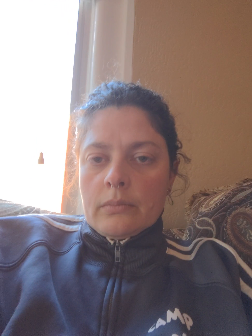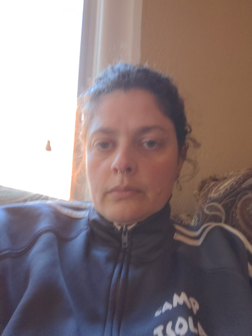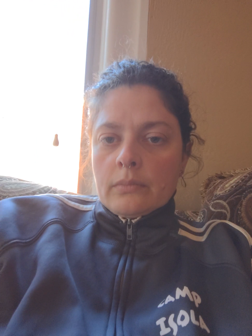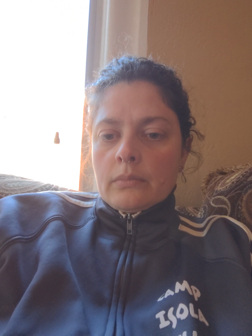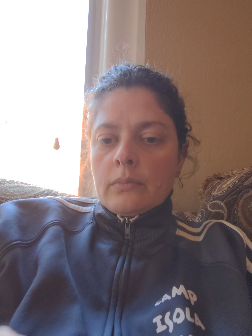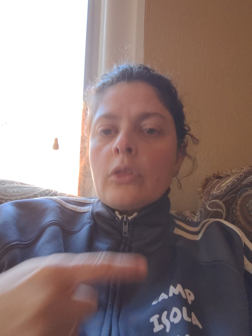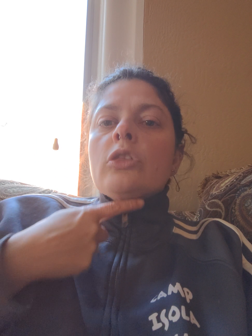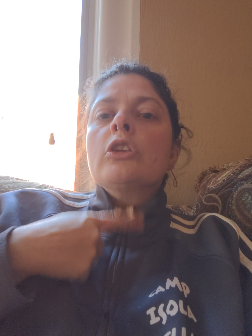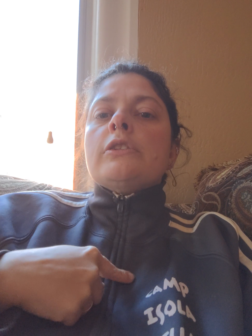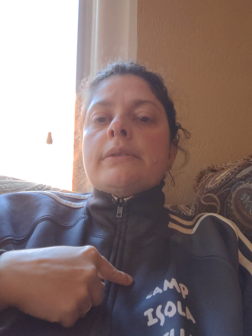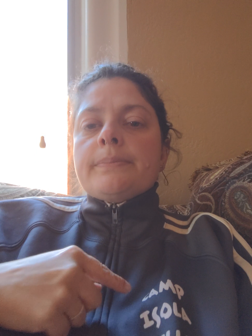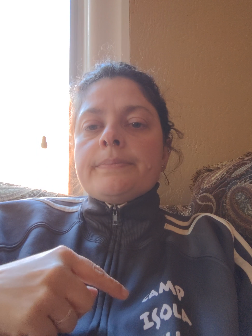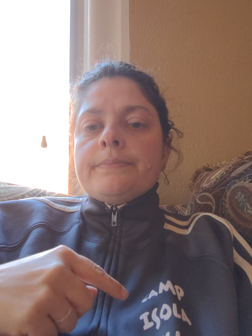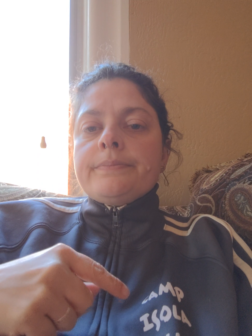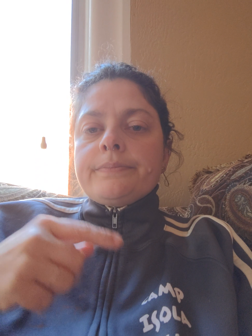thirsty